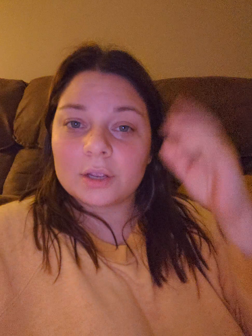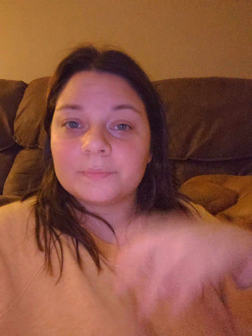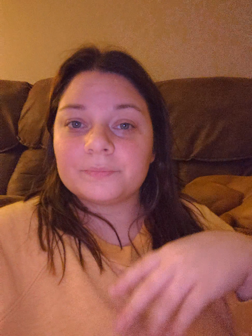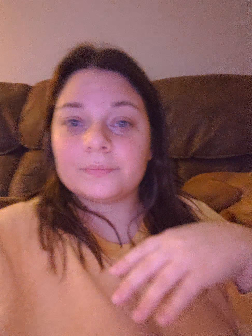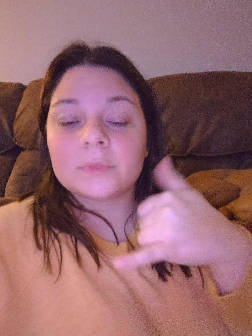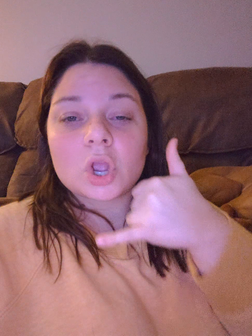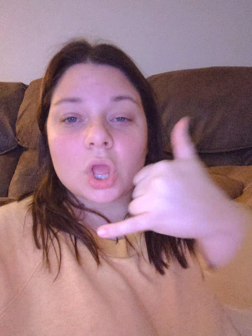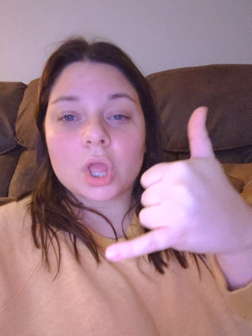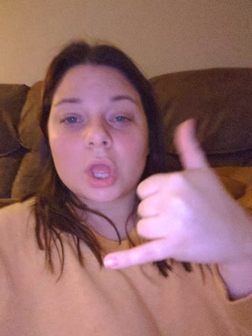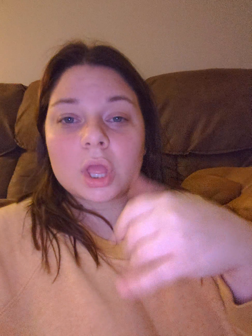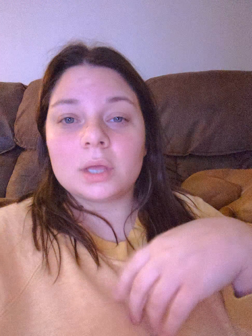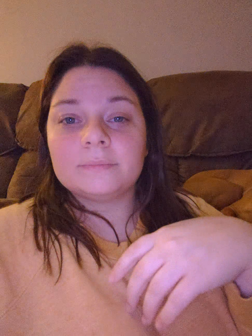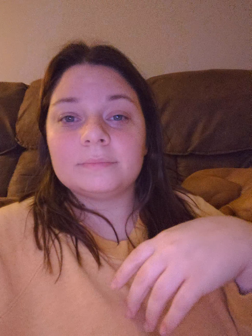call on the phone